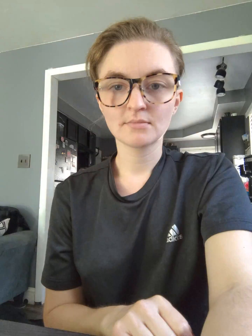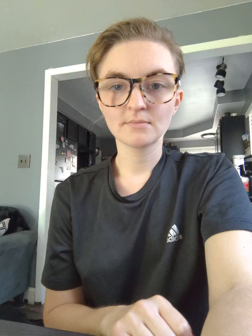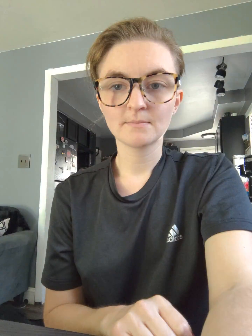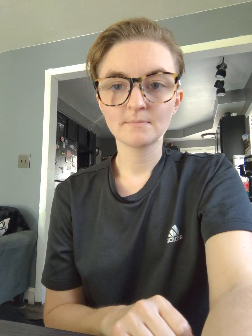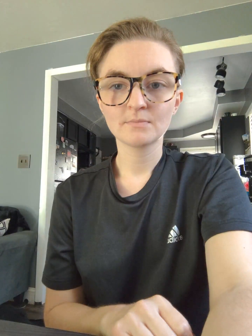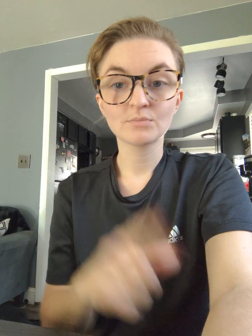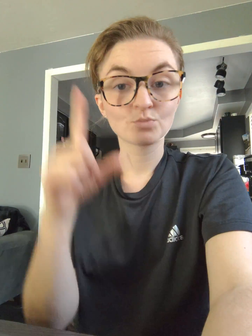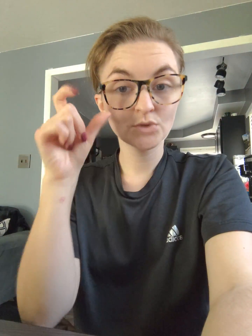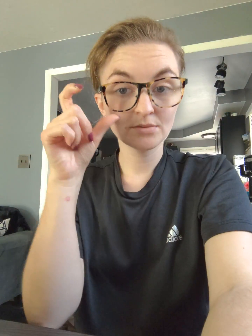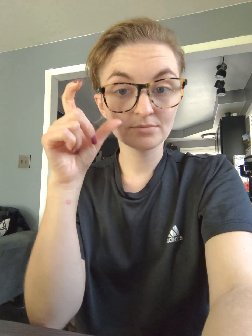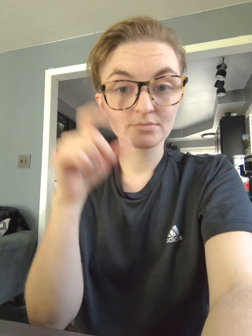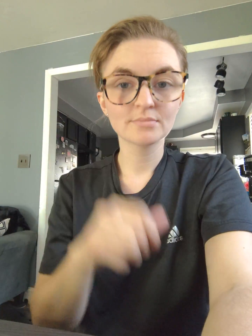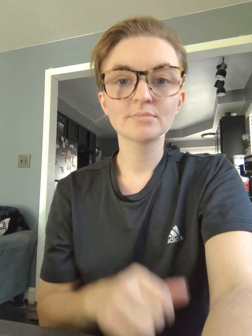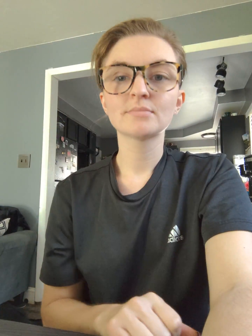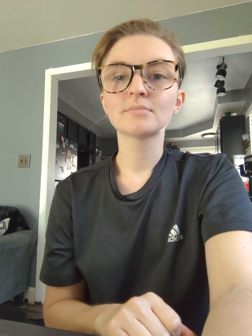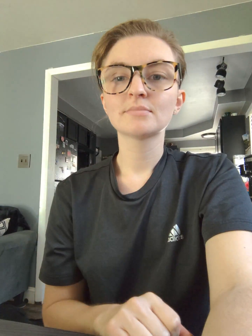camera